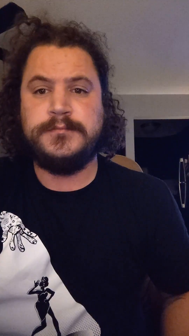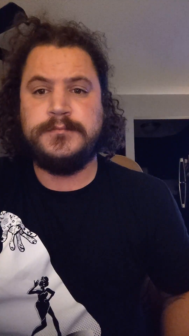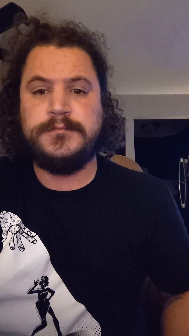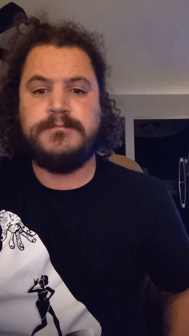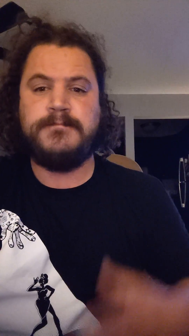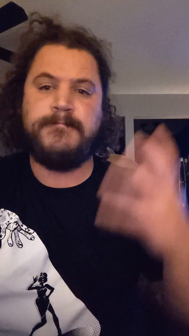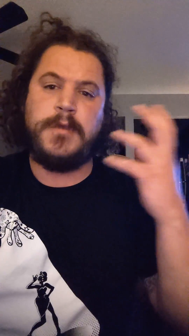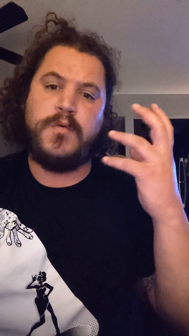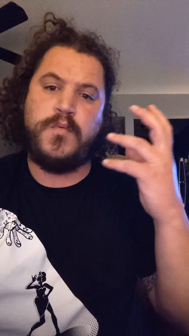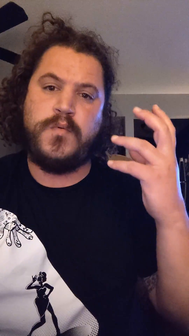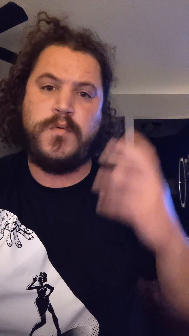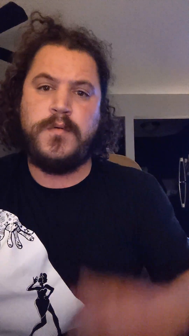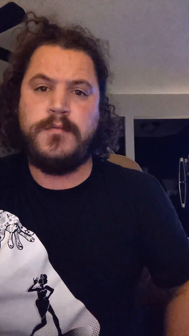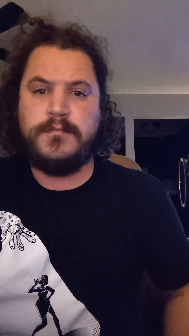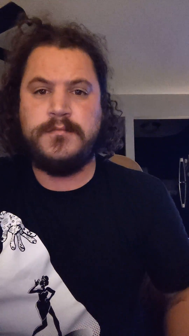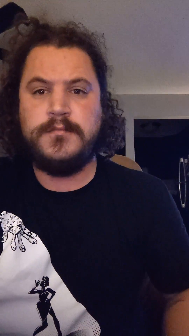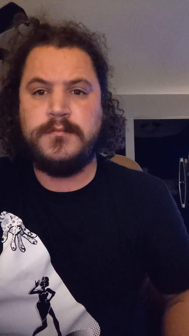pillow